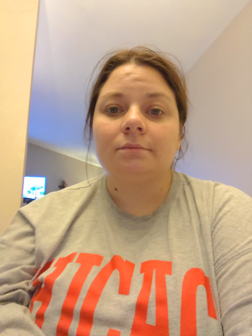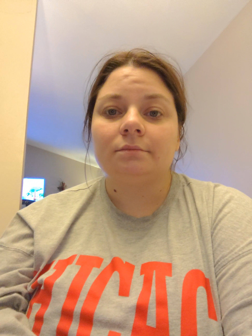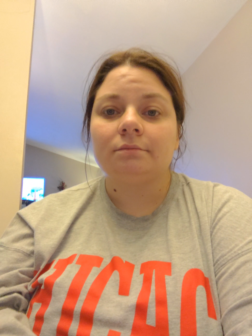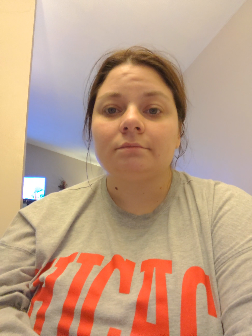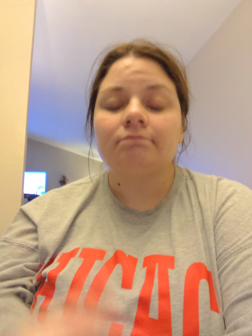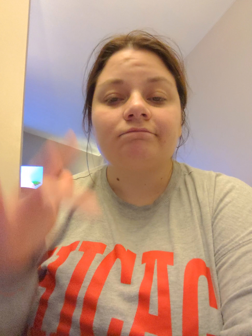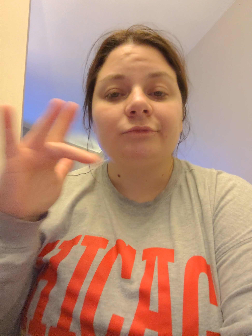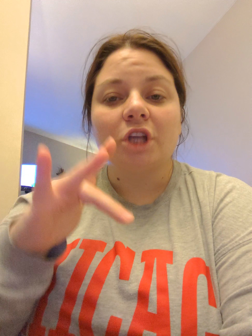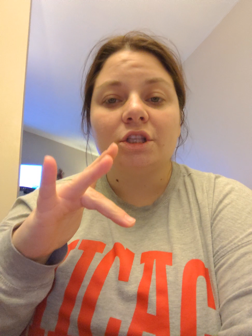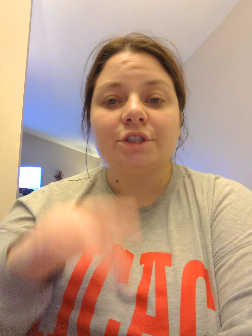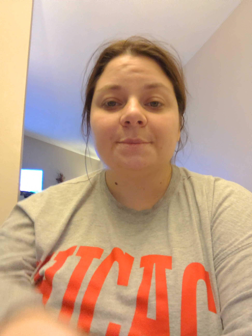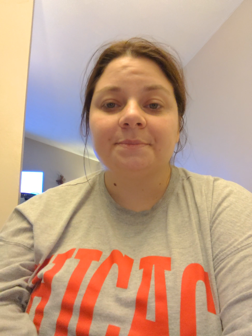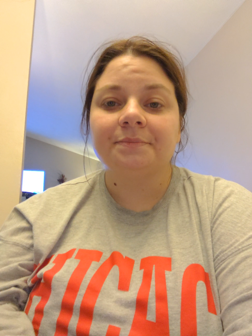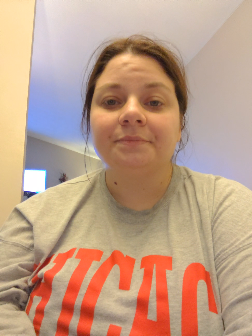touch